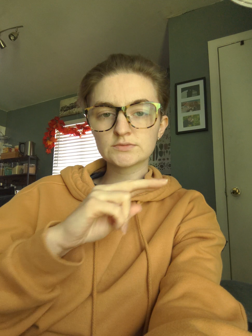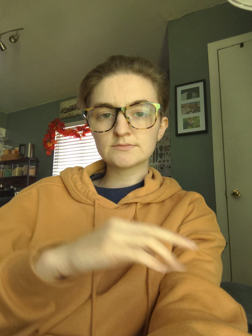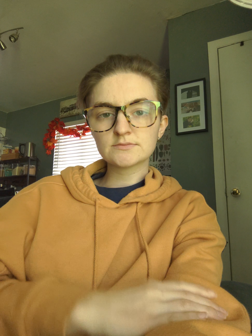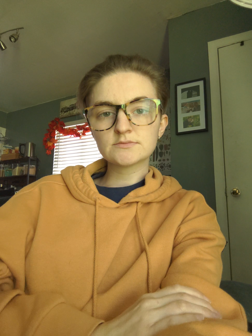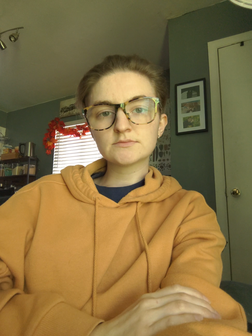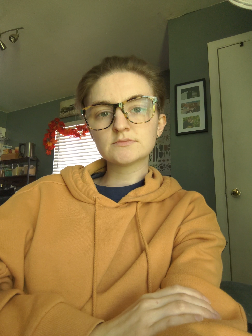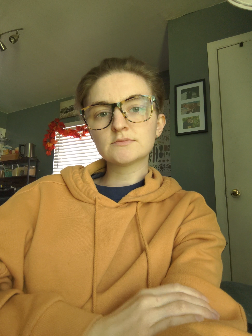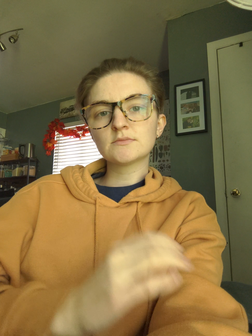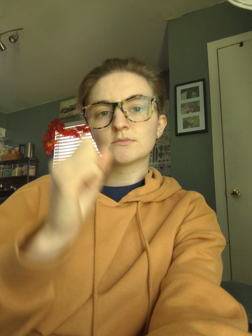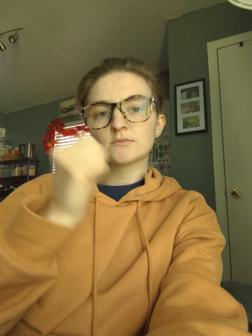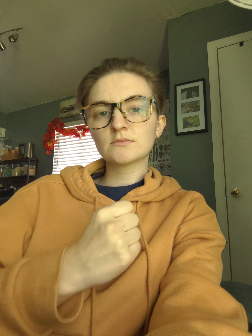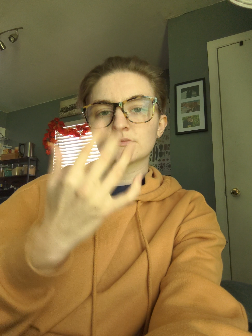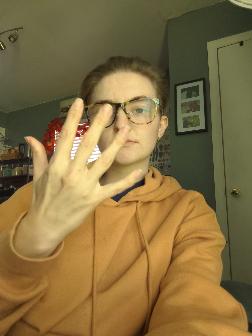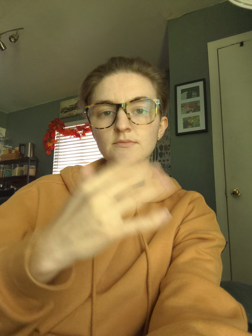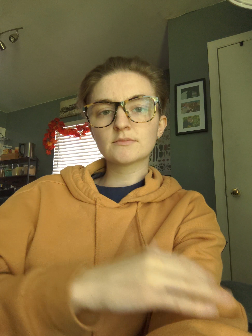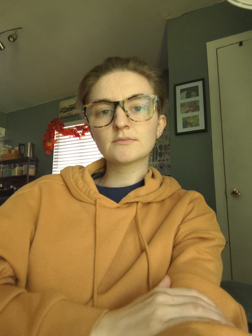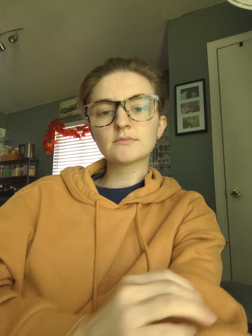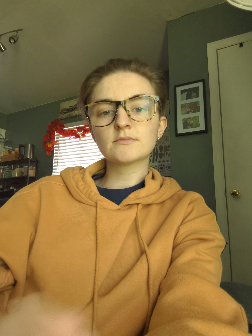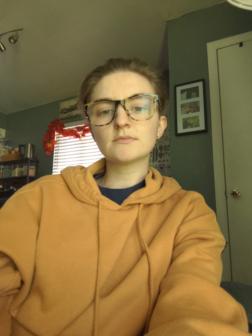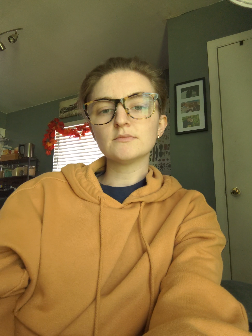gloves